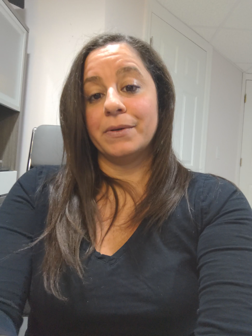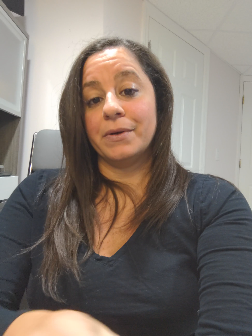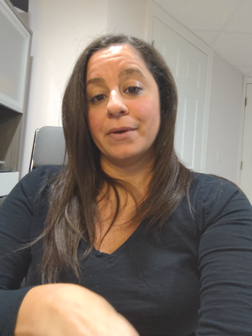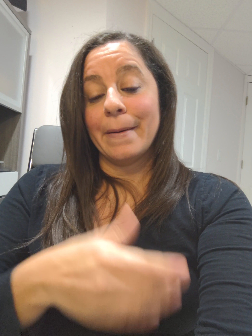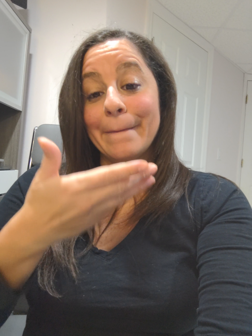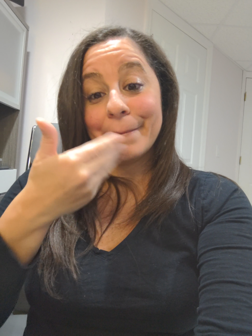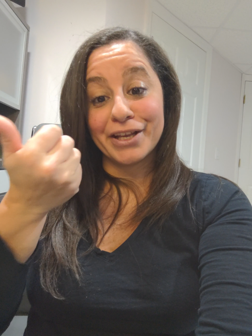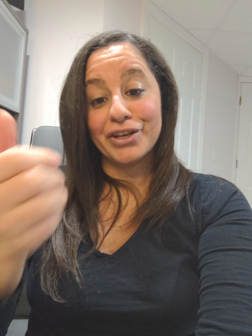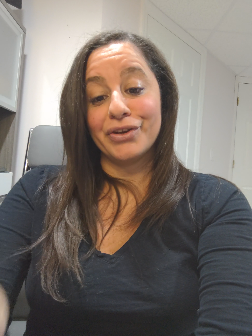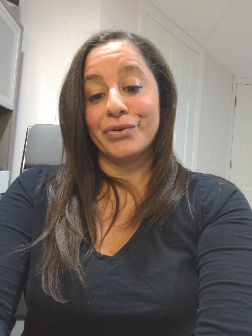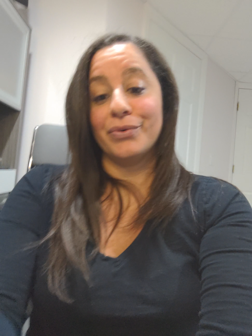better